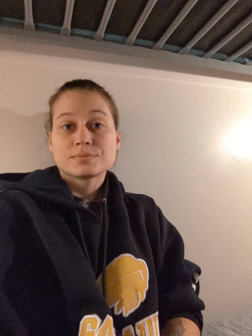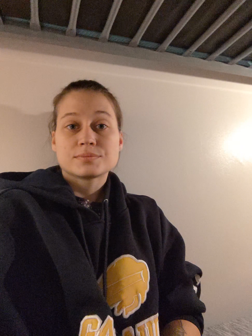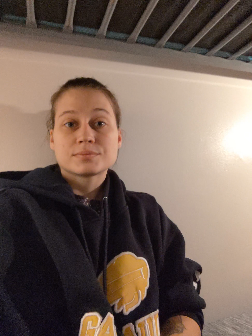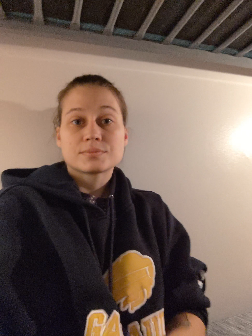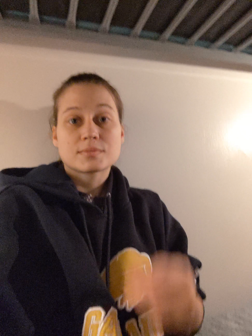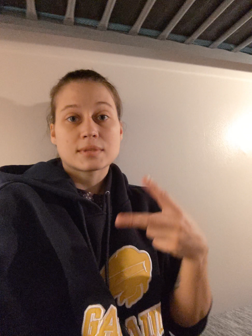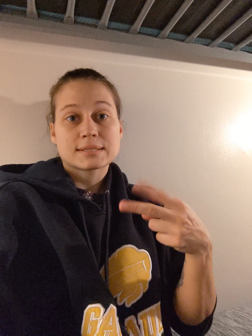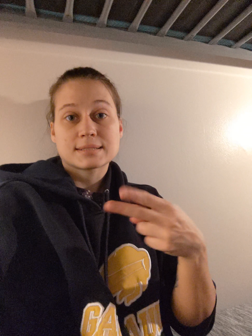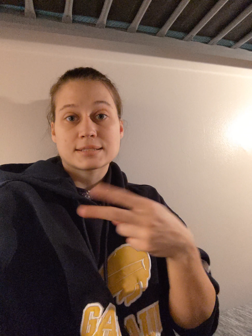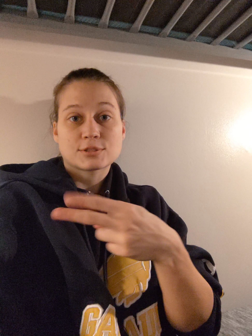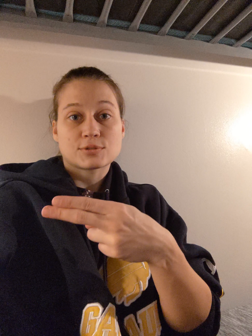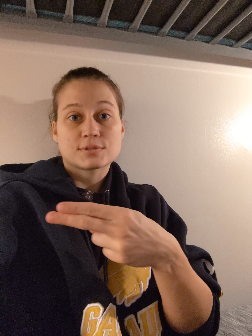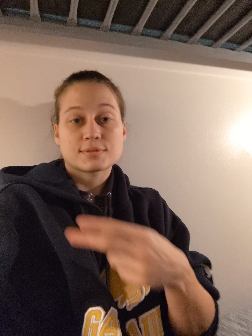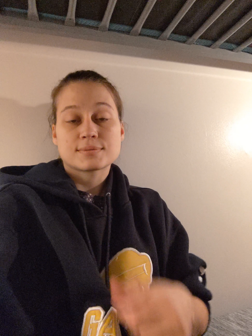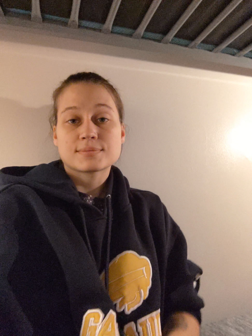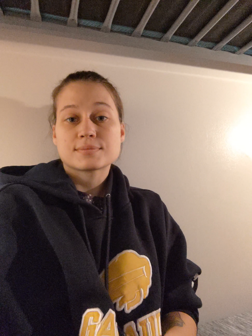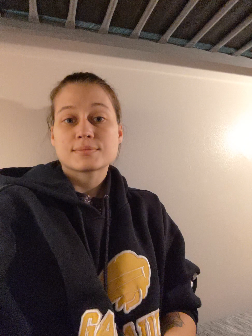scissors